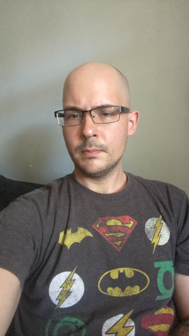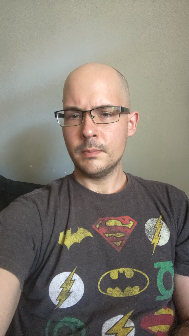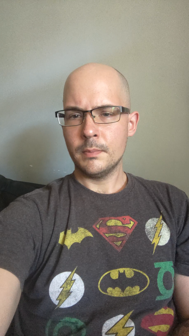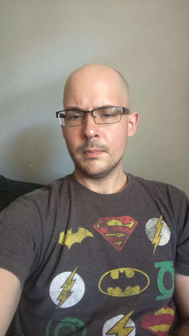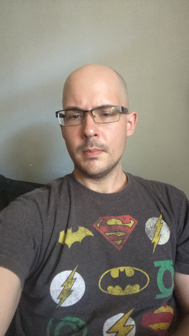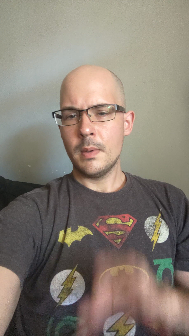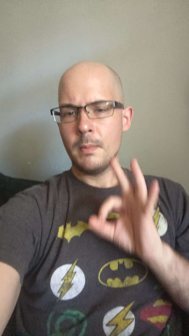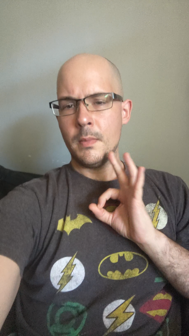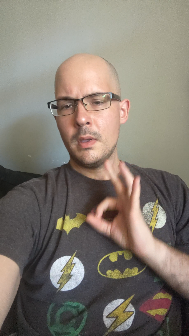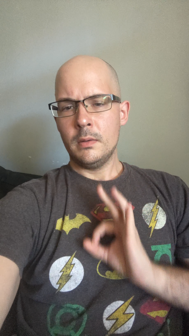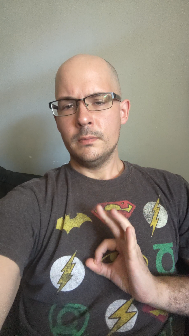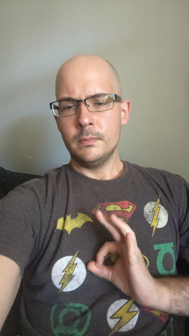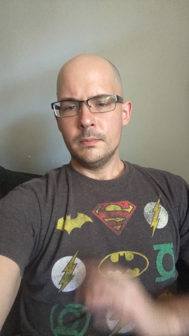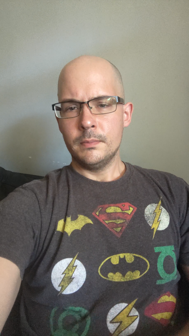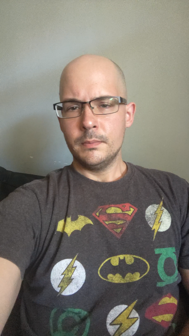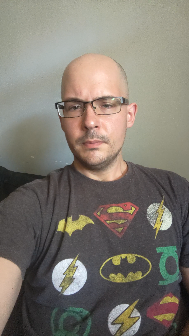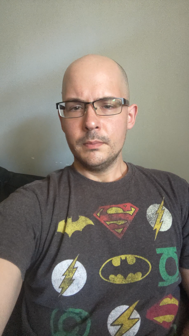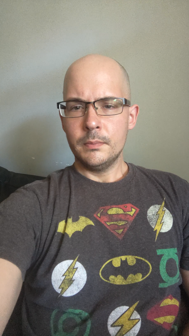button